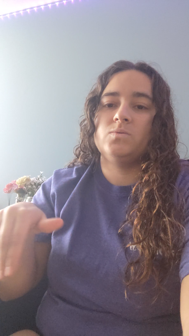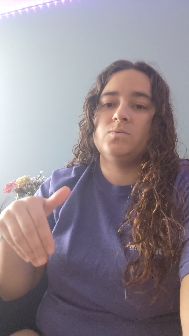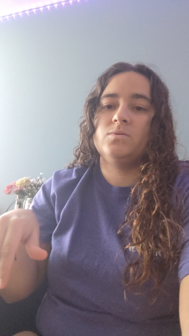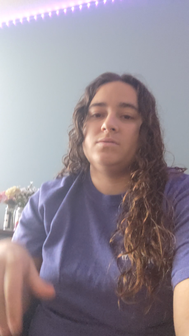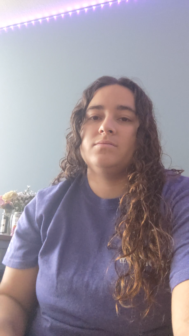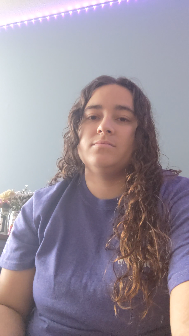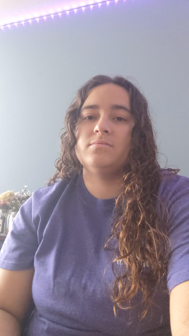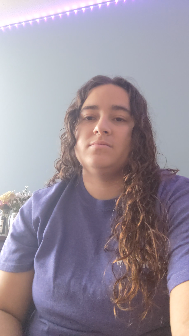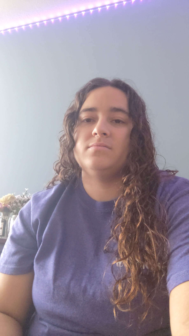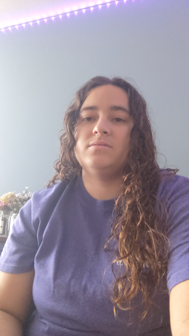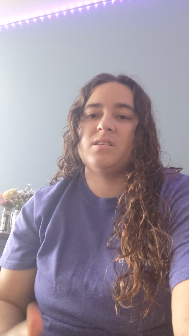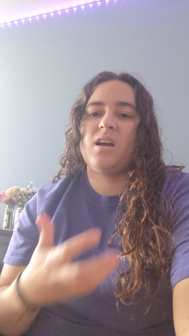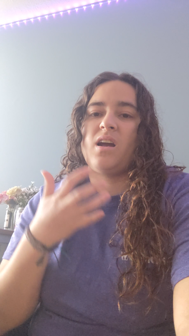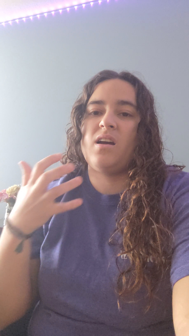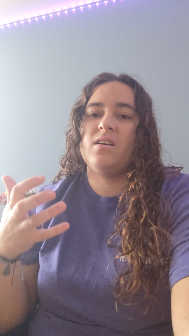a lot